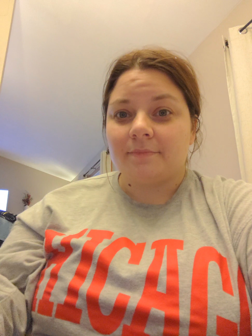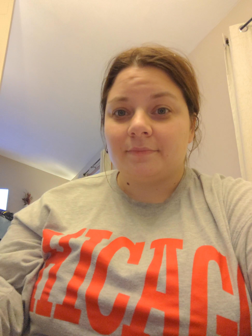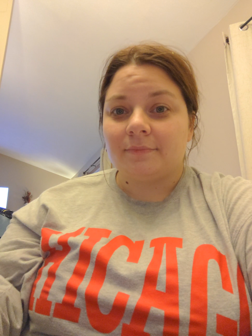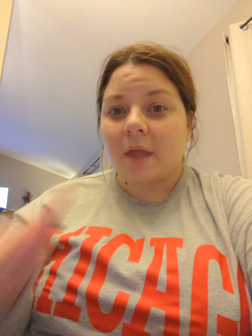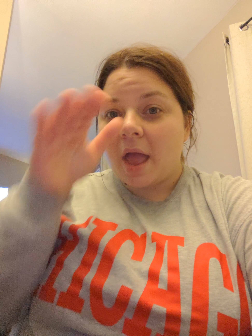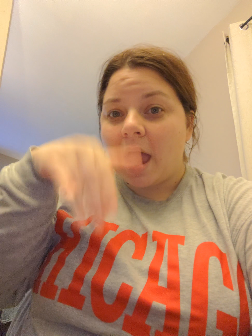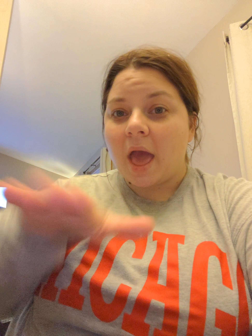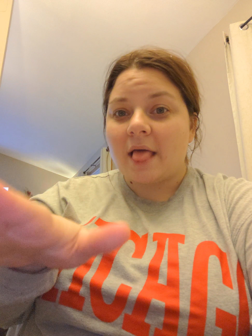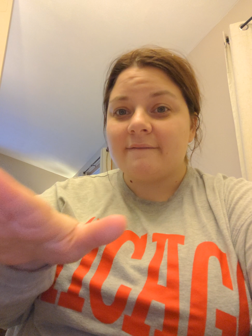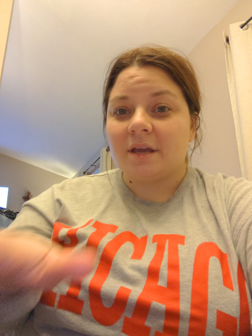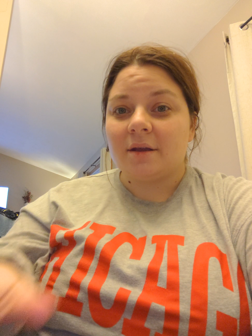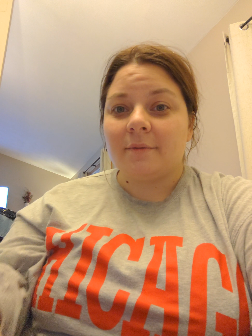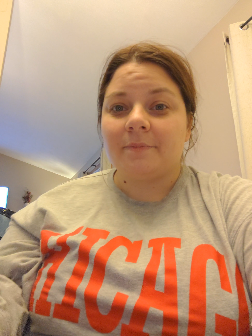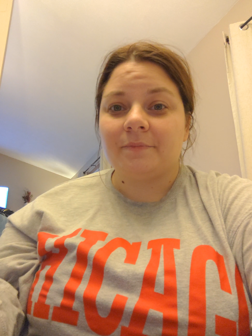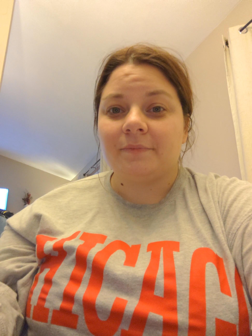elephant